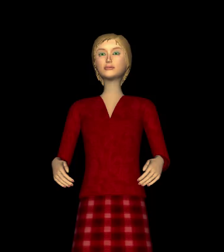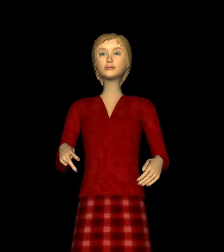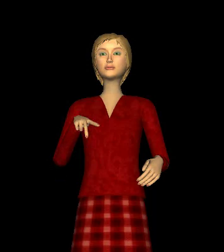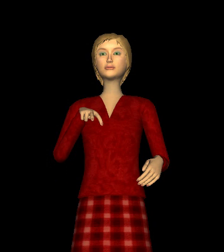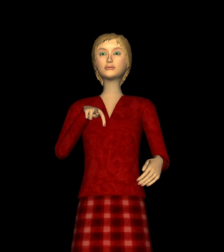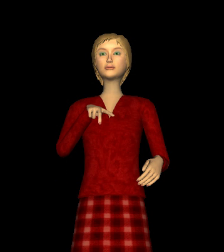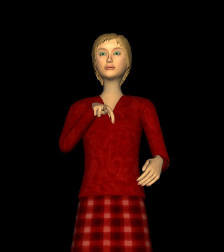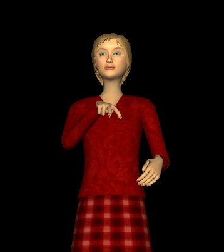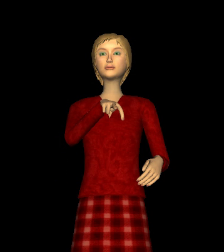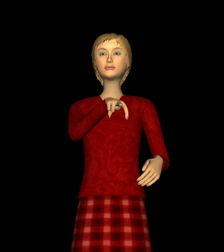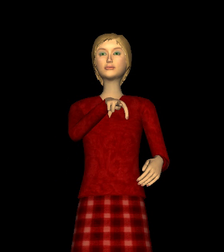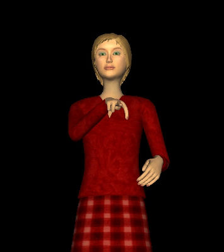يمشي